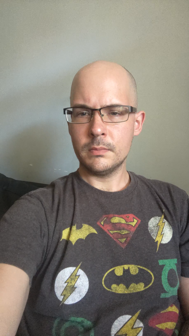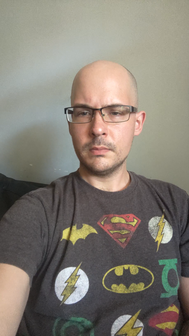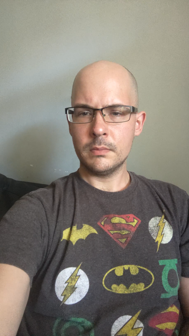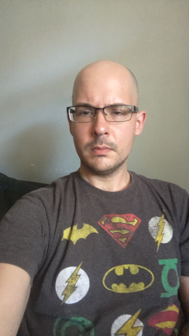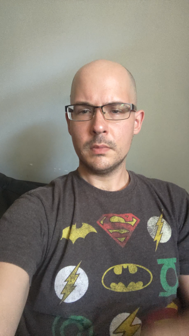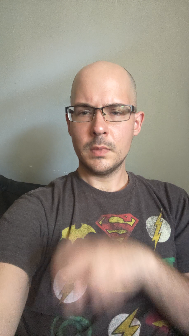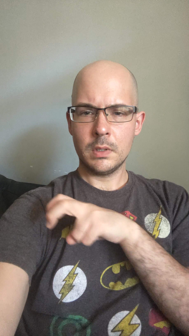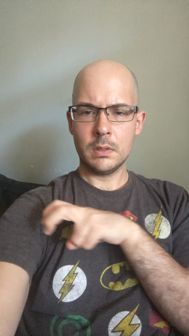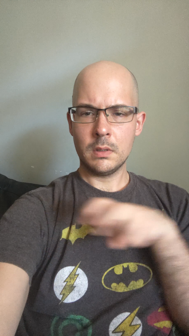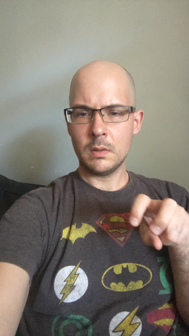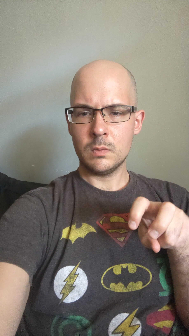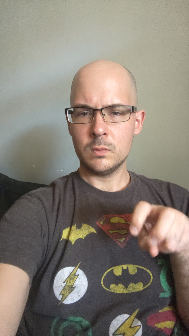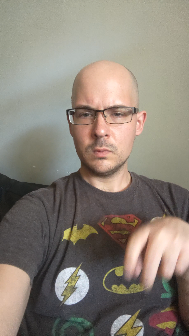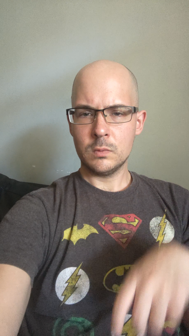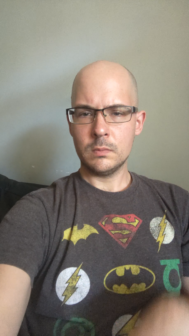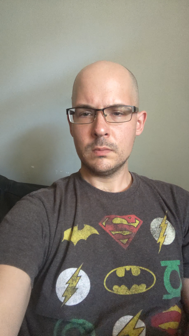couch